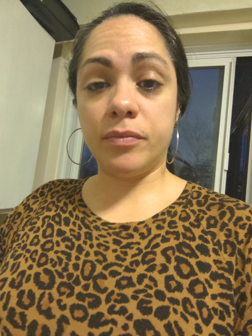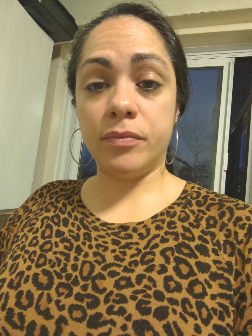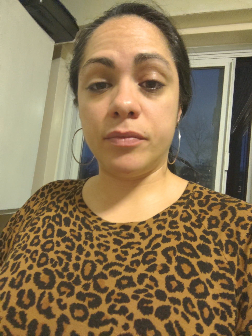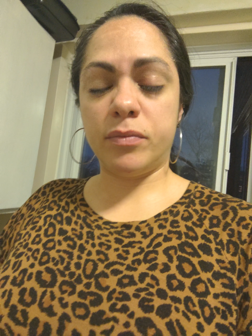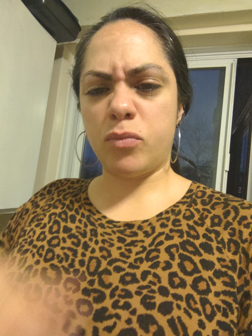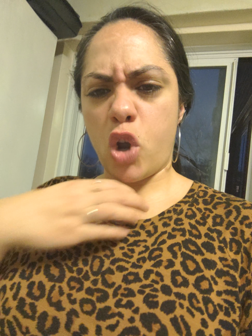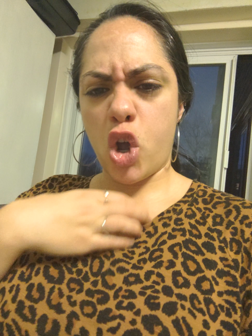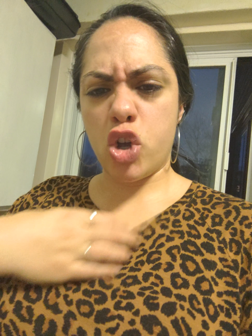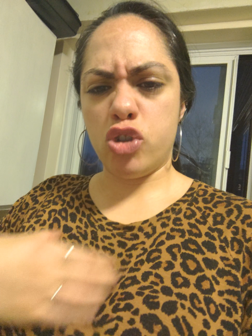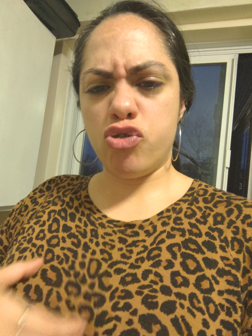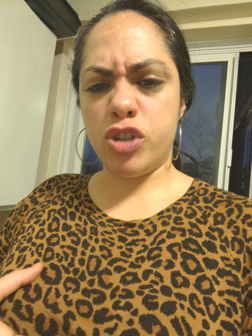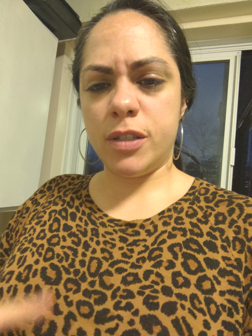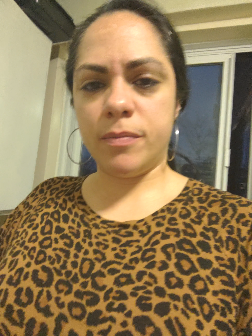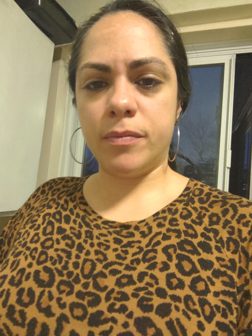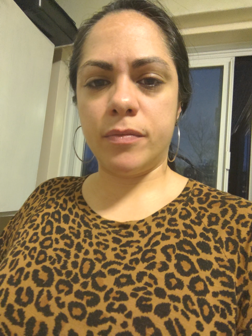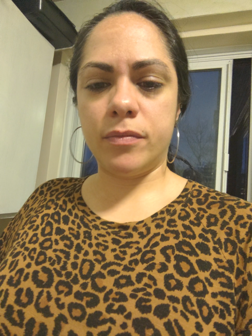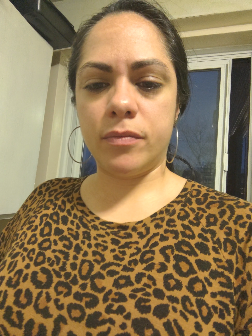hungry